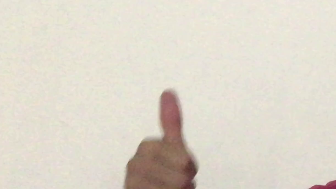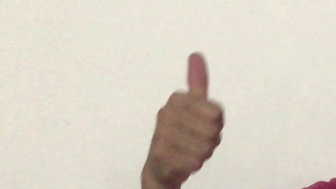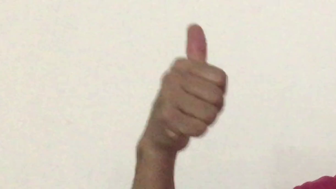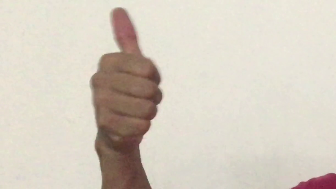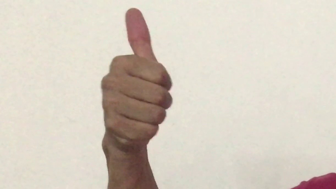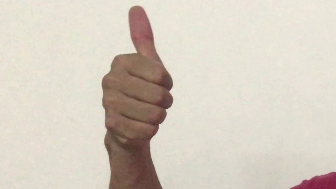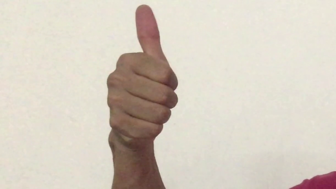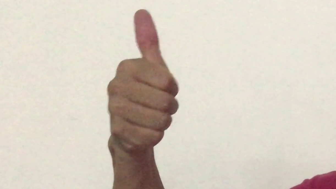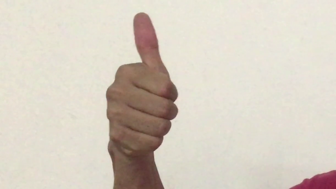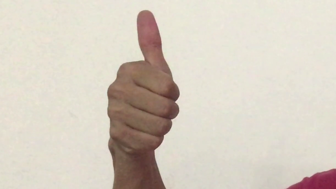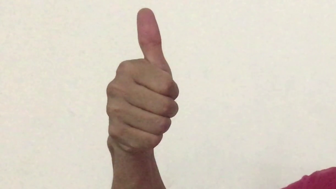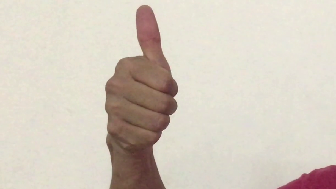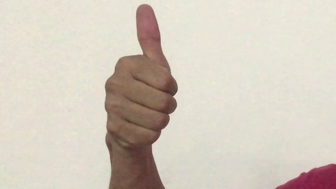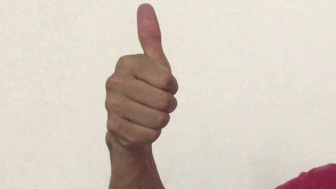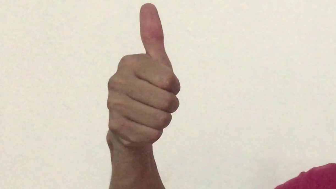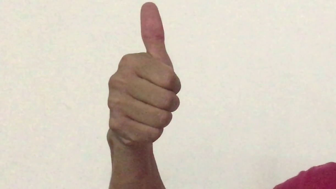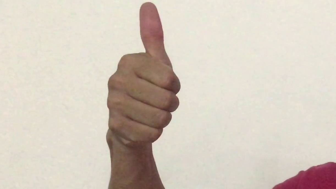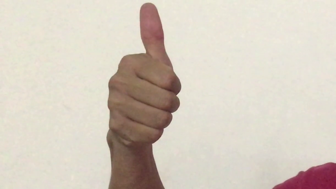अ